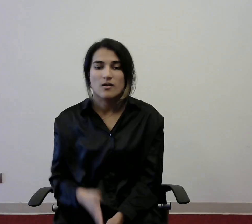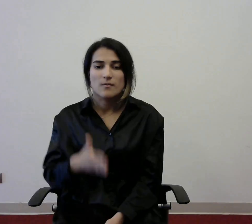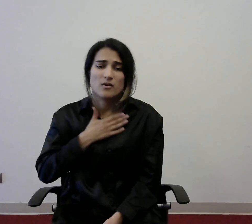mən